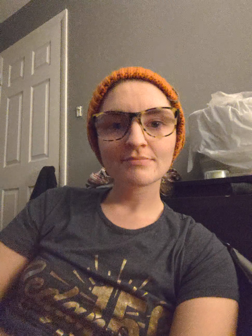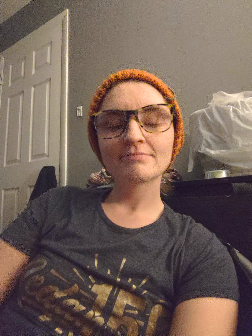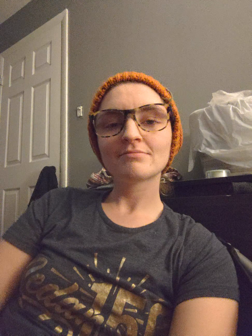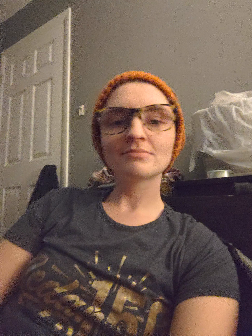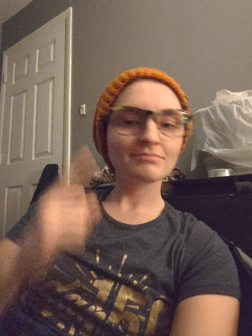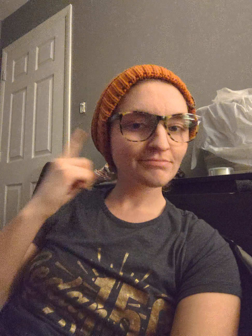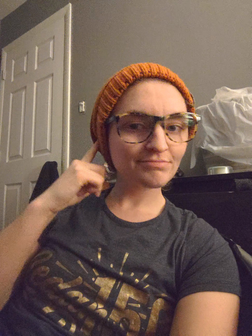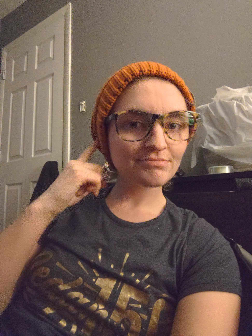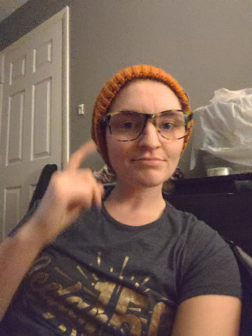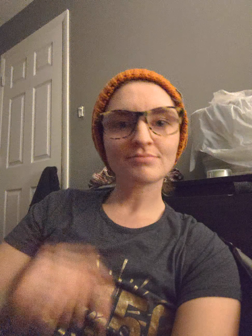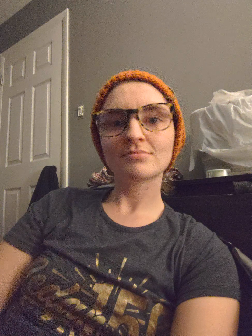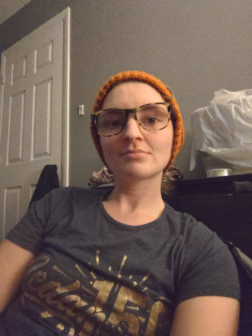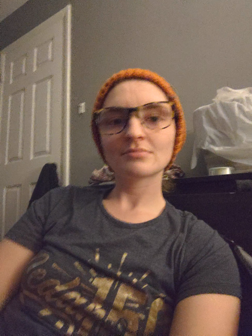ear